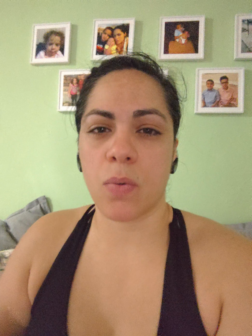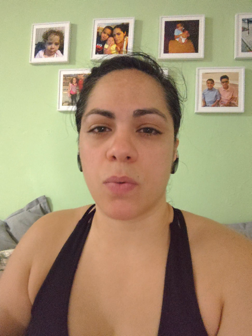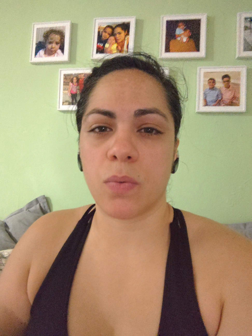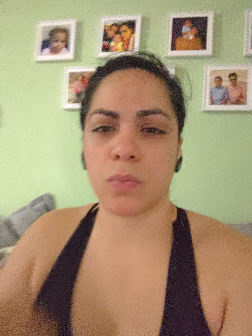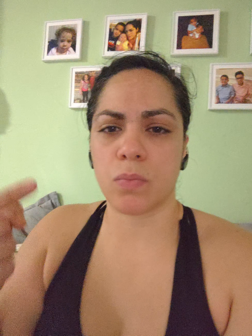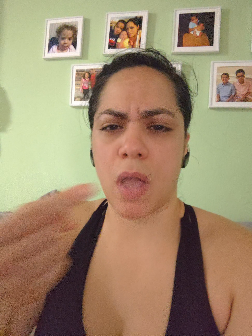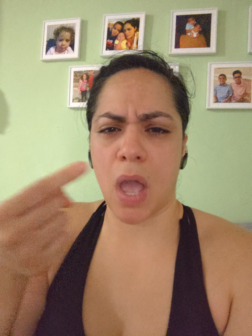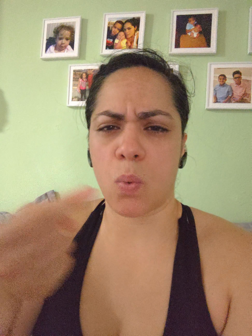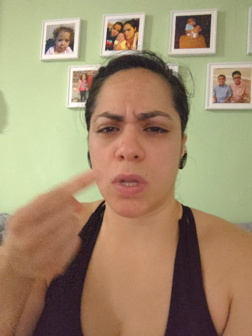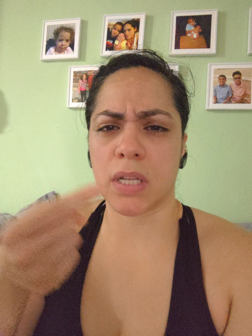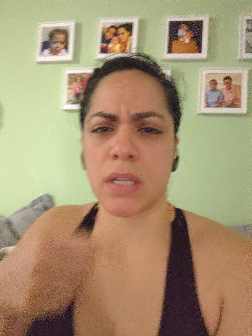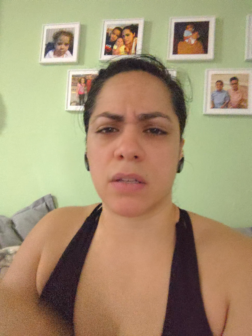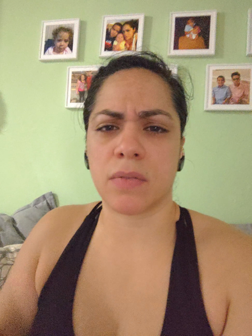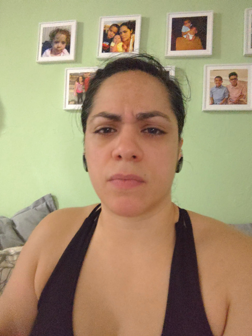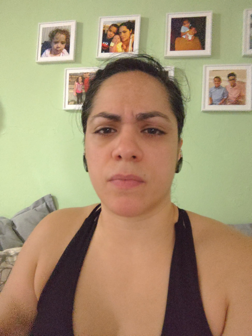owie